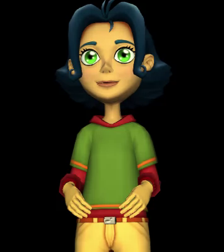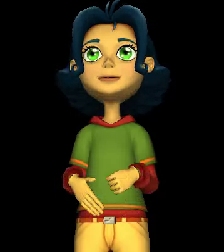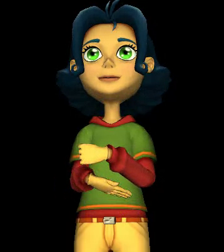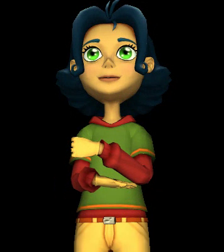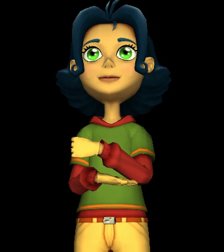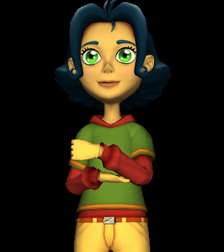يساعد